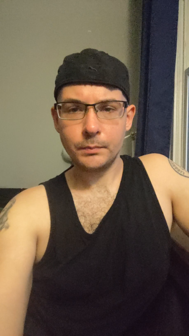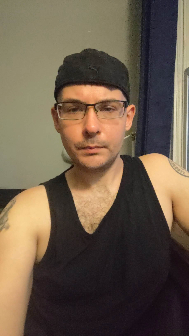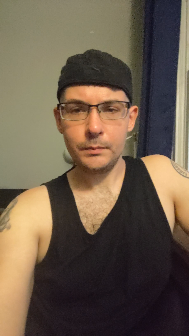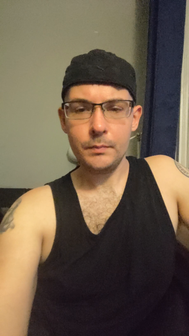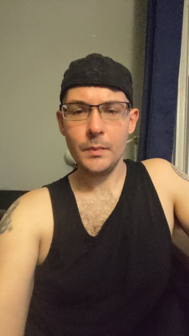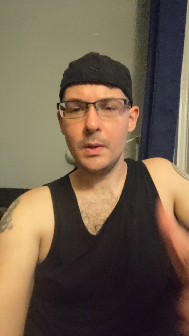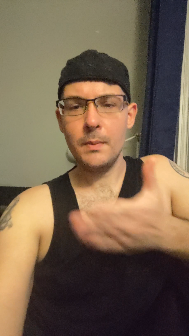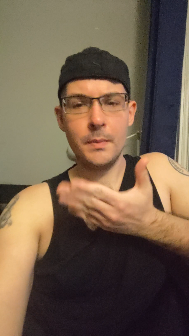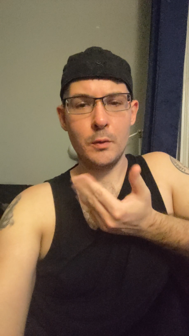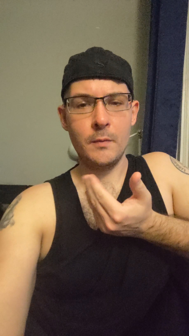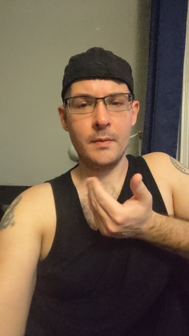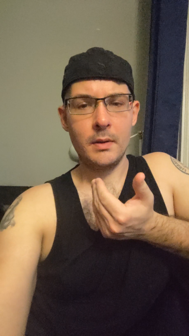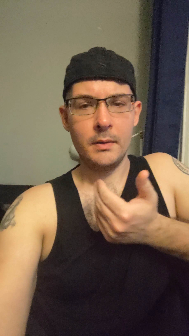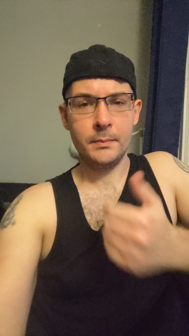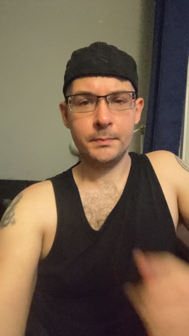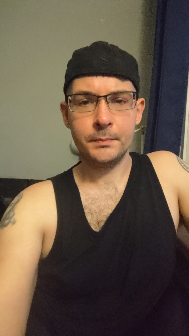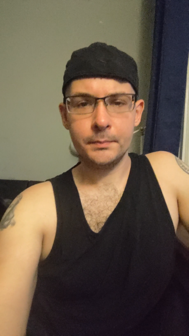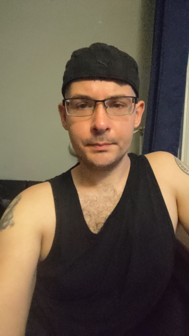butterfly